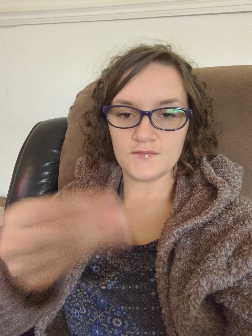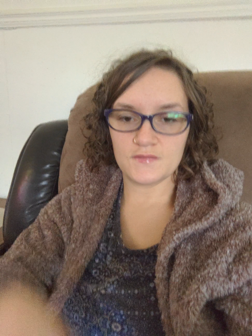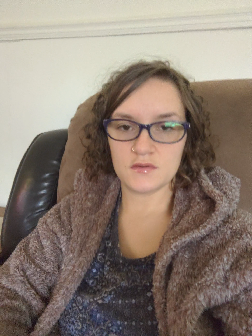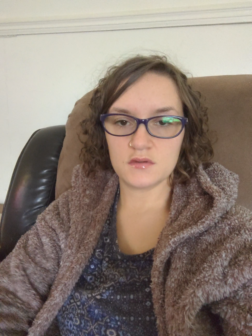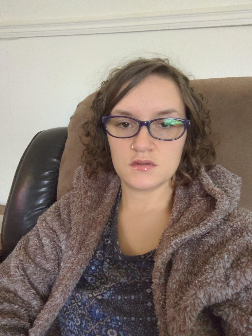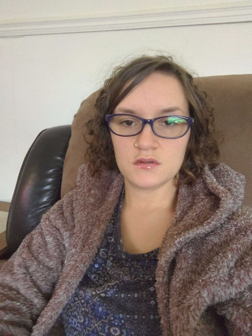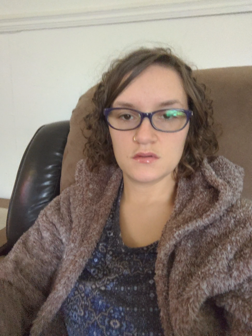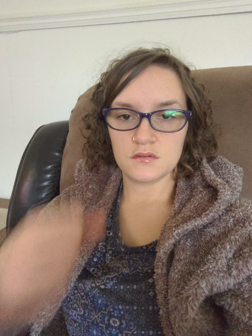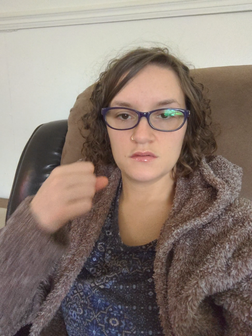many